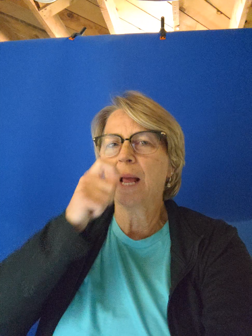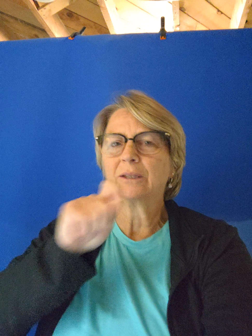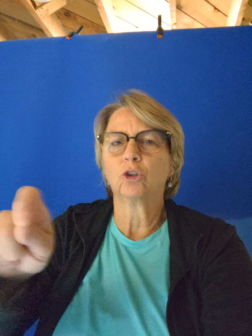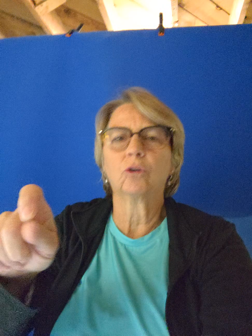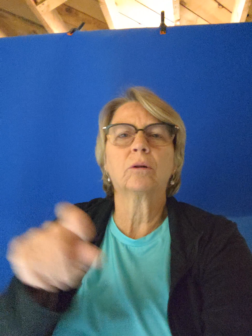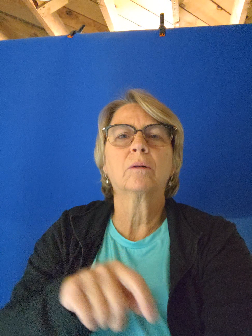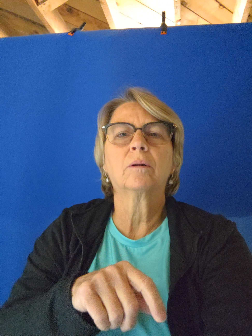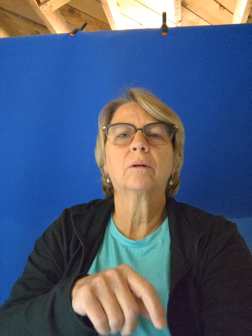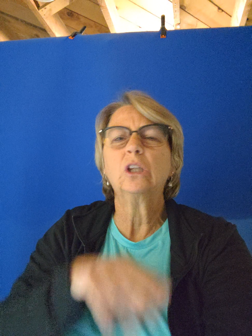pencil